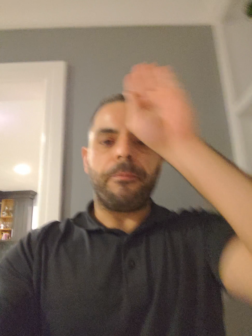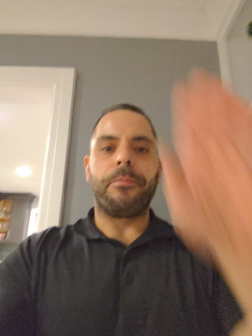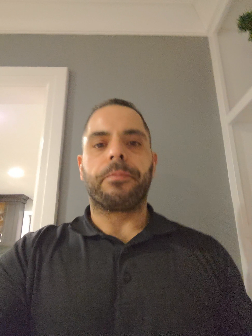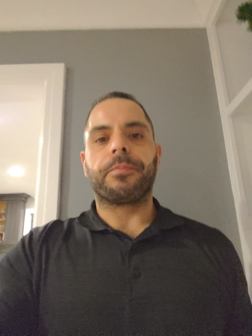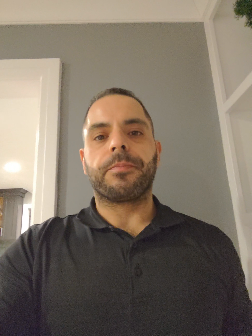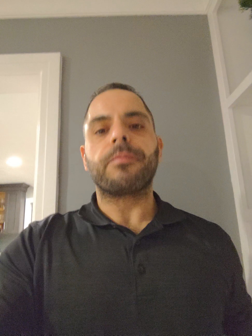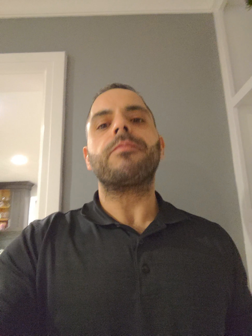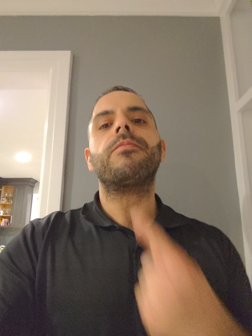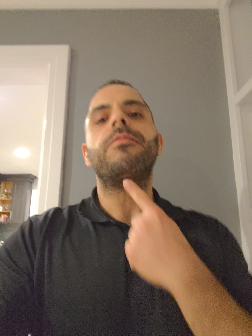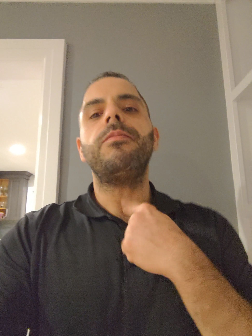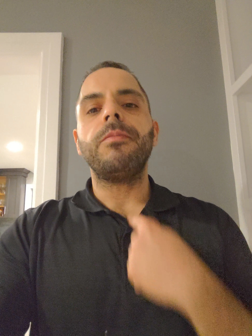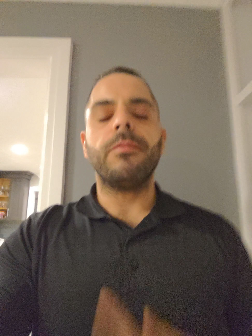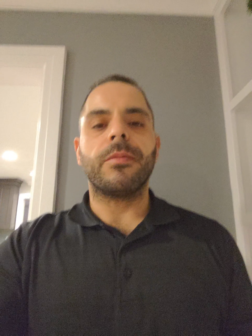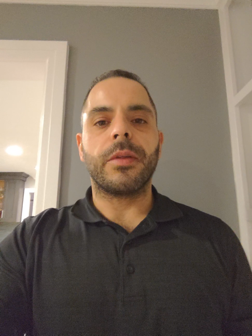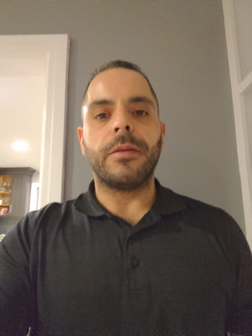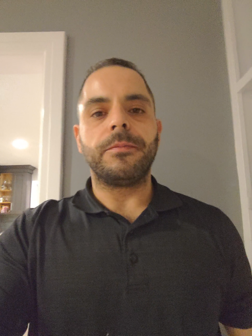thirsty